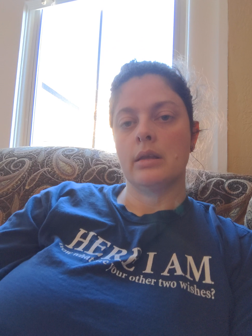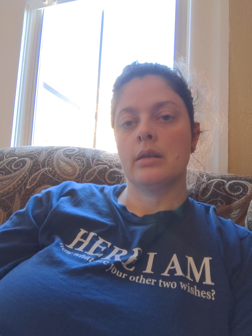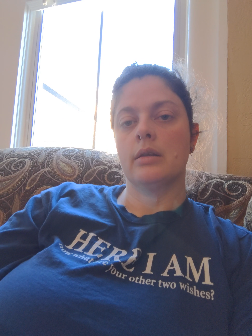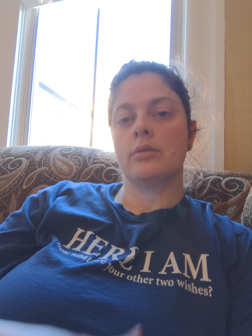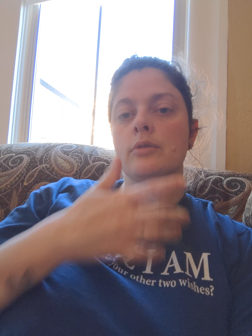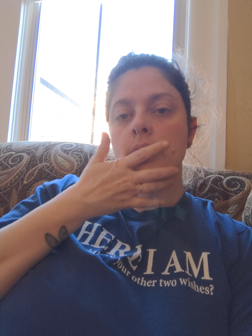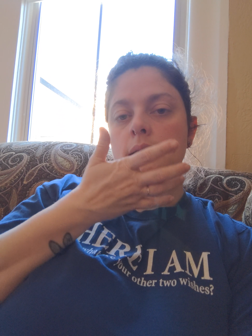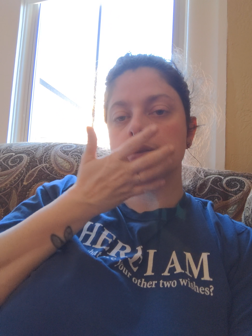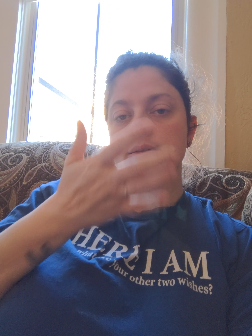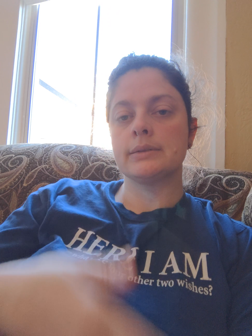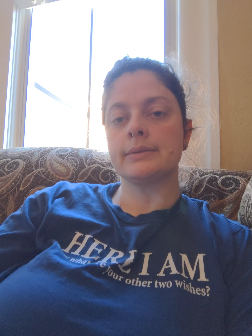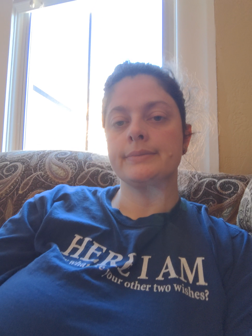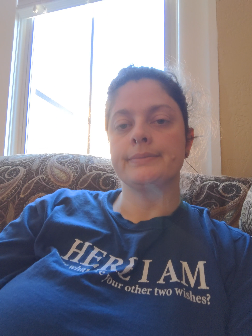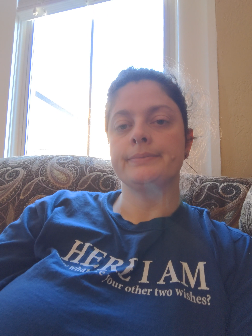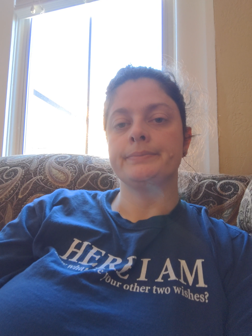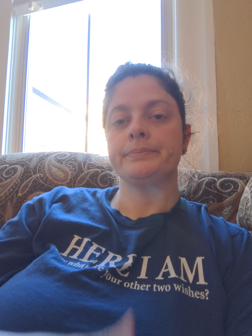grass